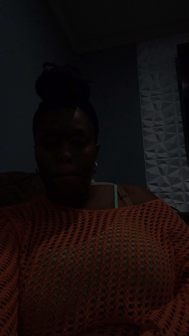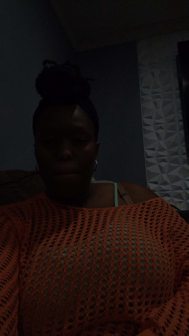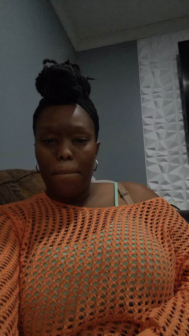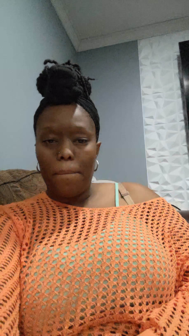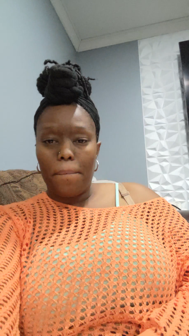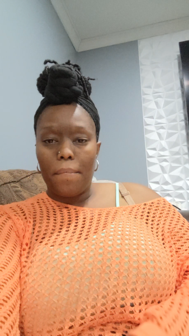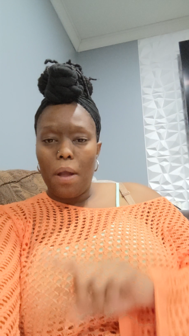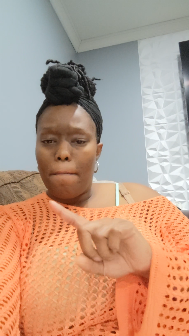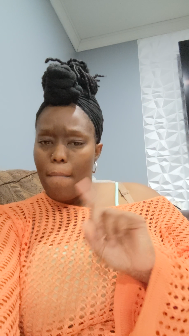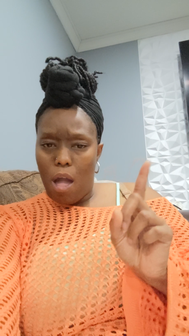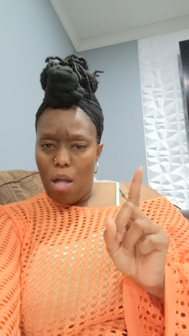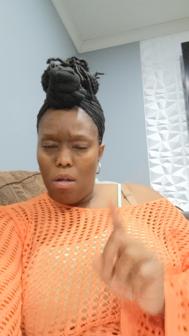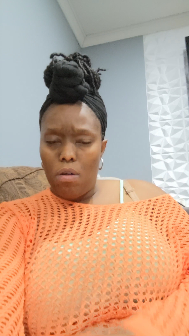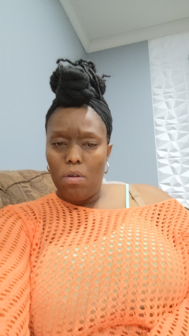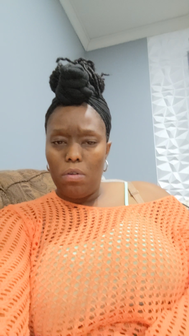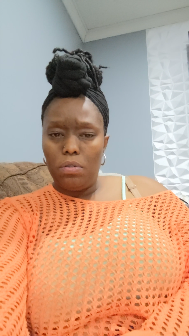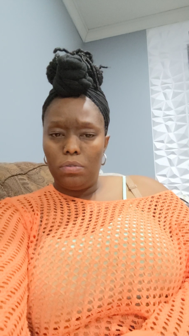but